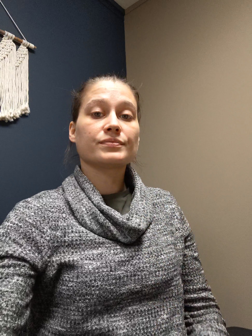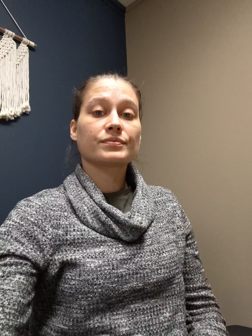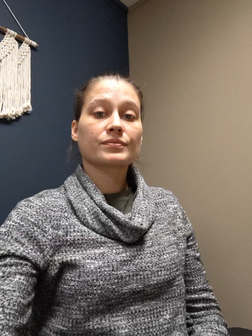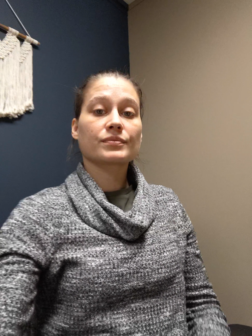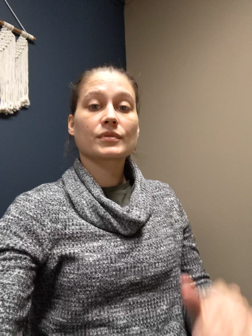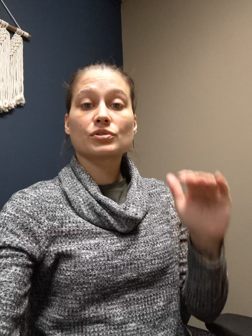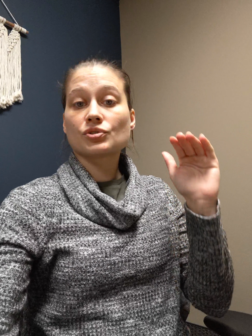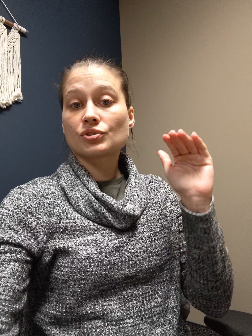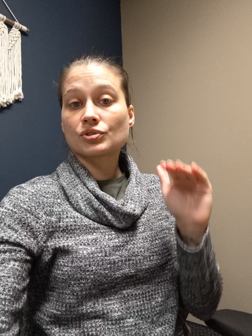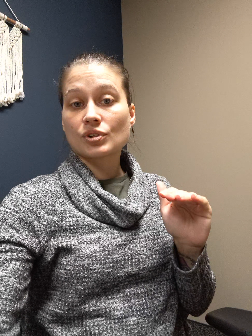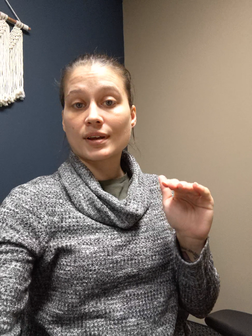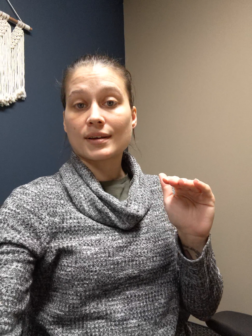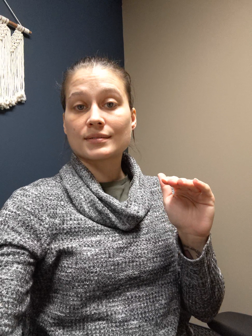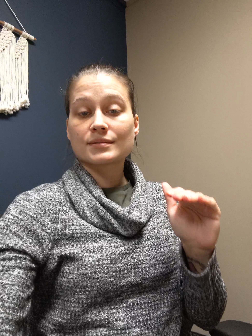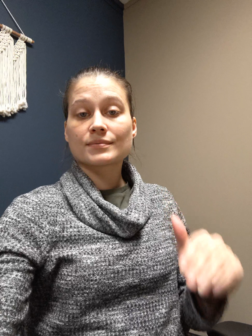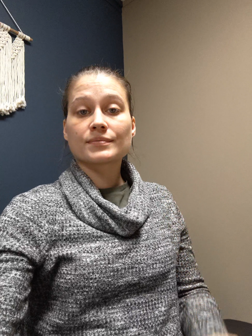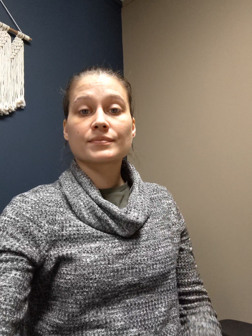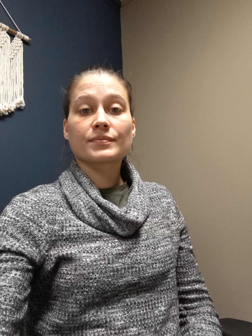child